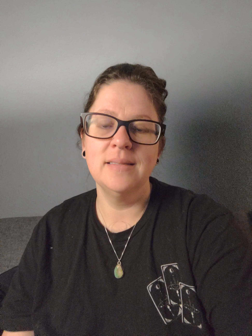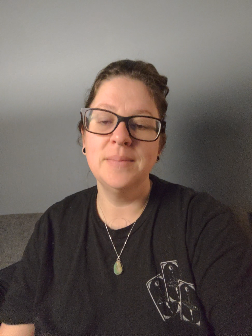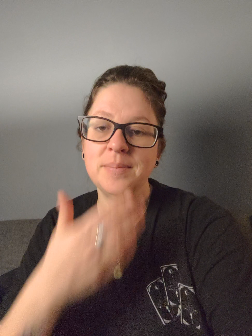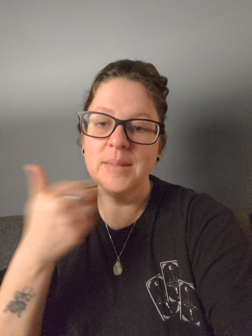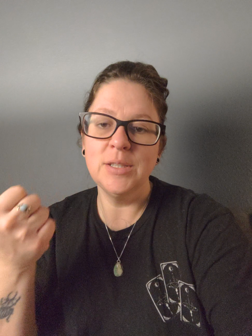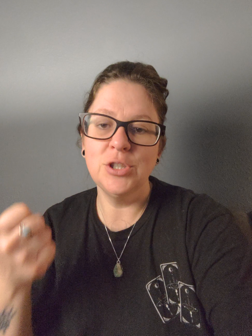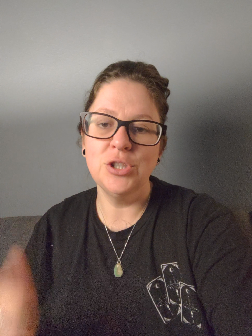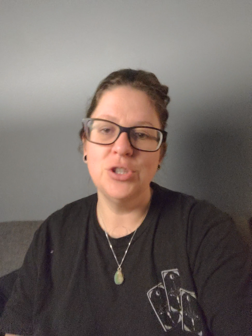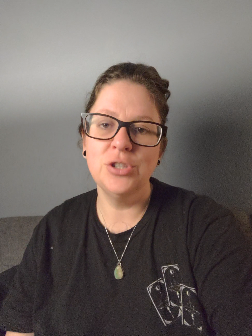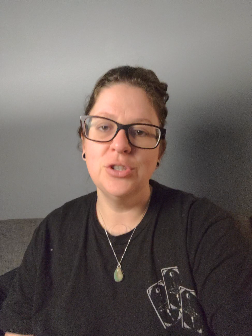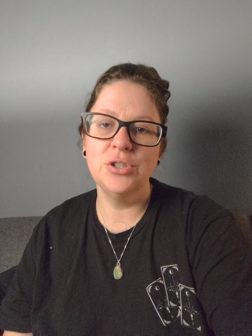better